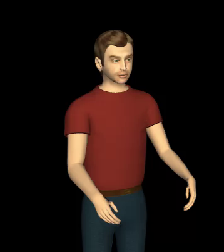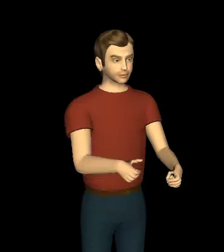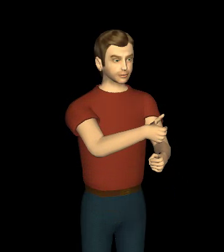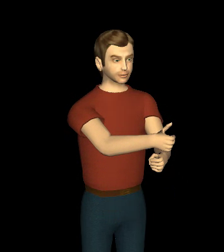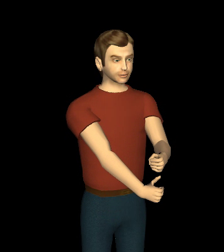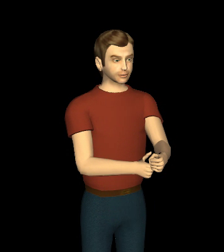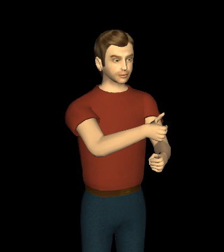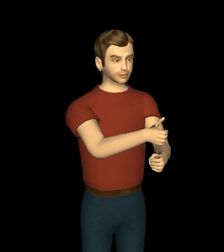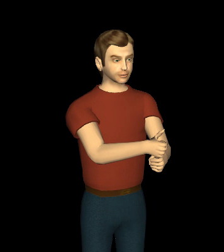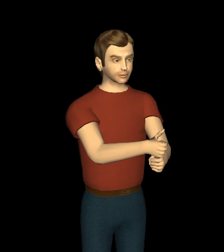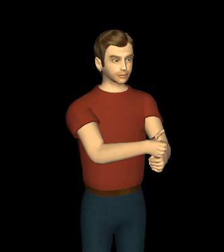يعني